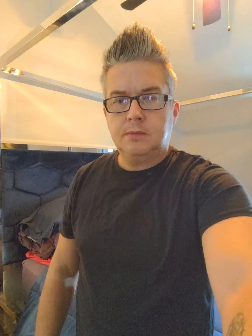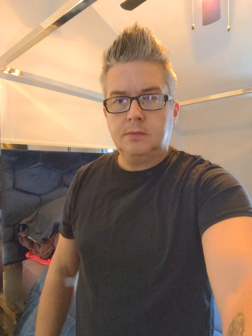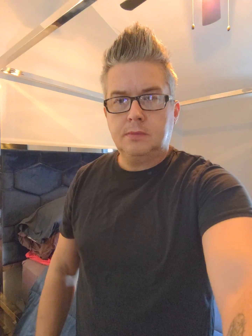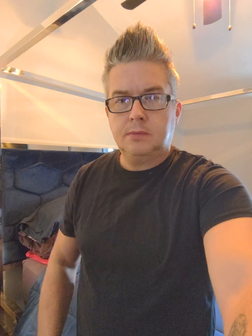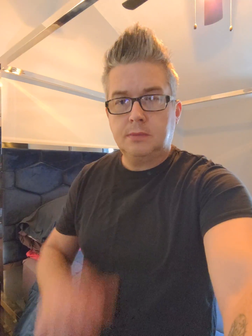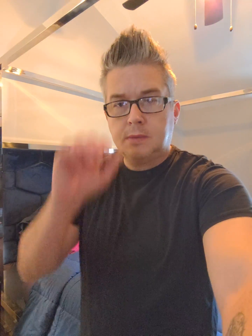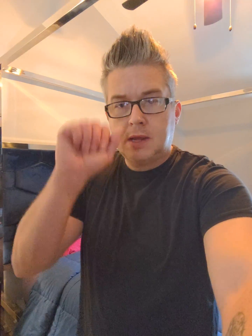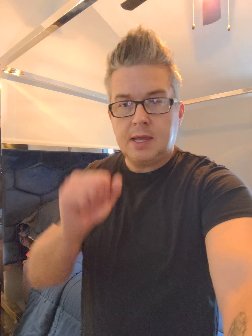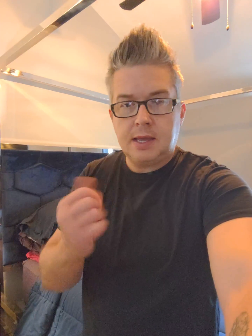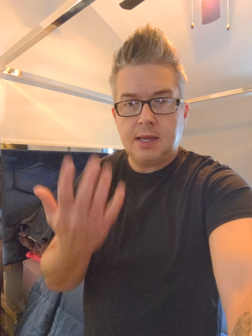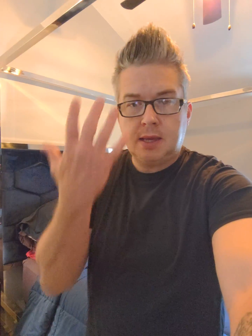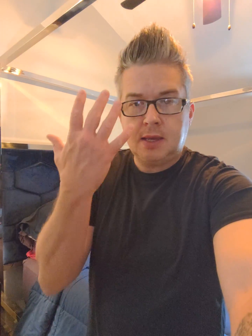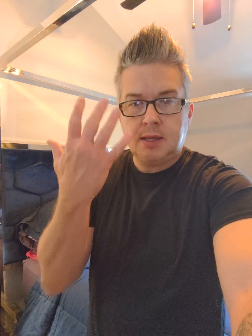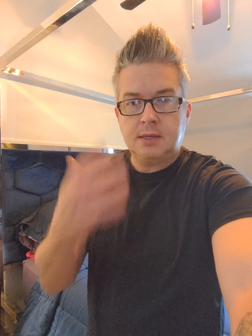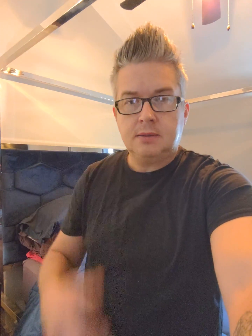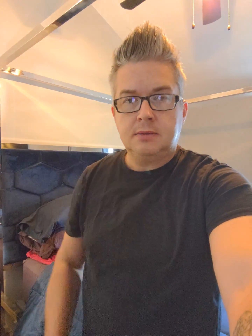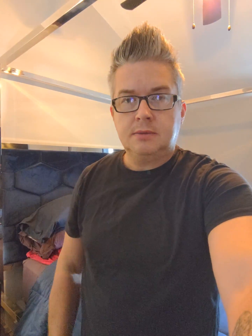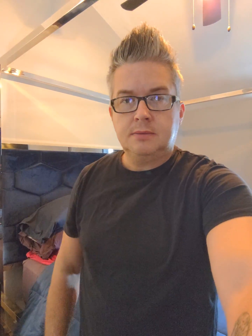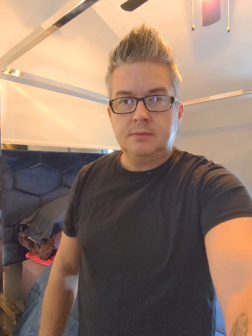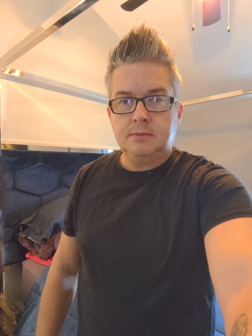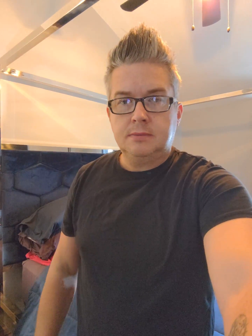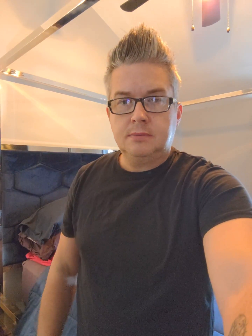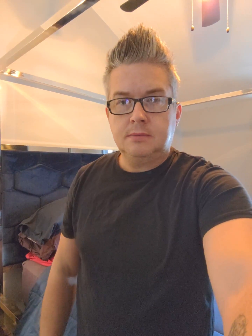gloves